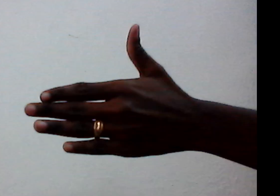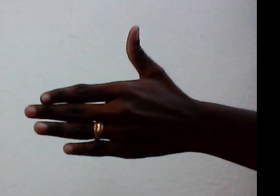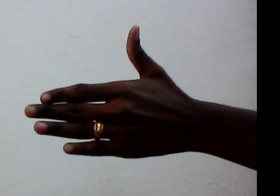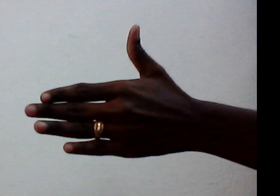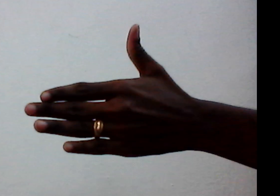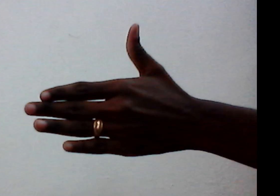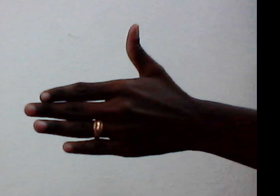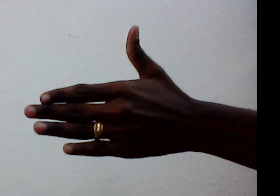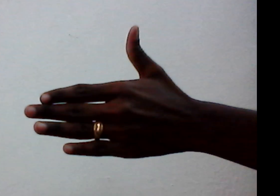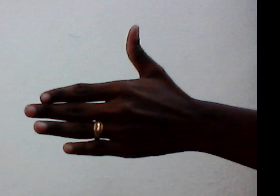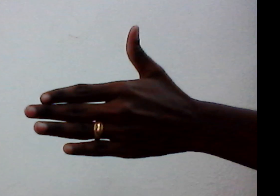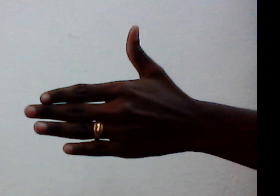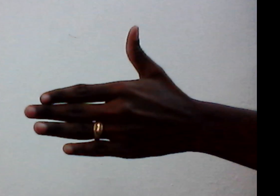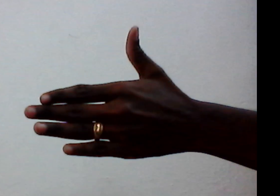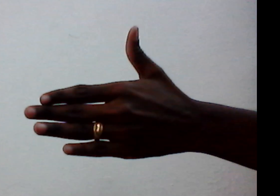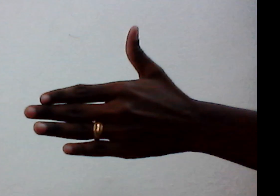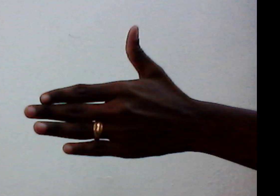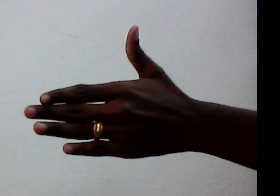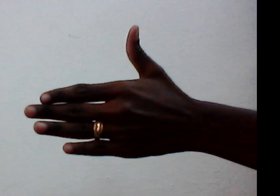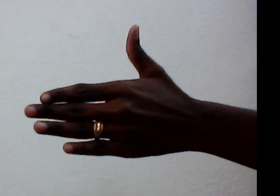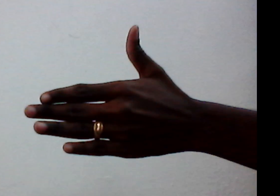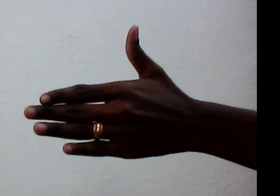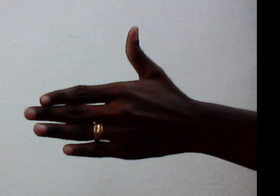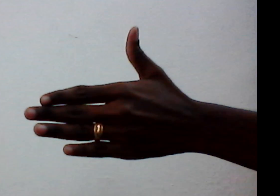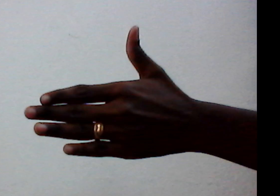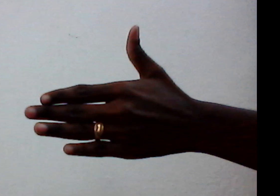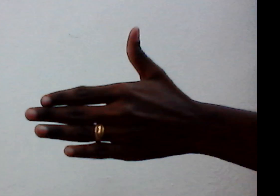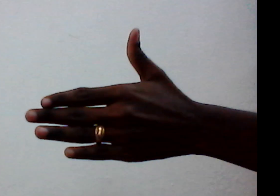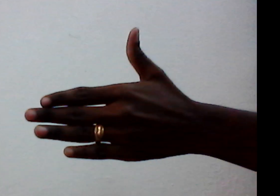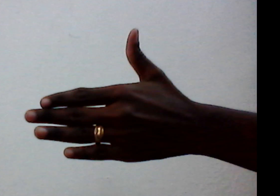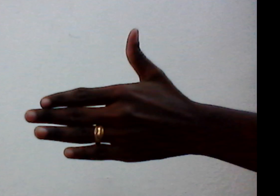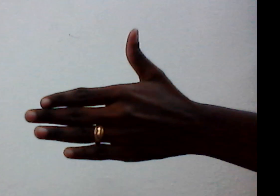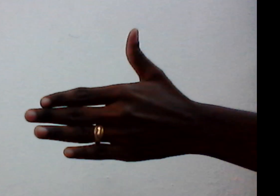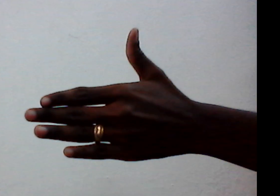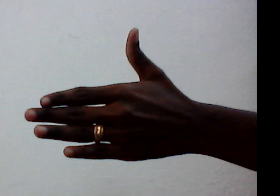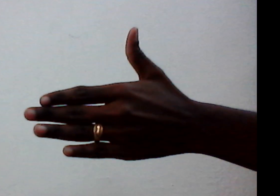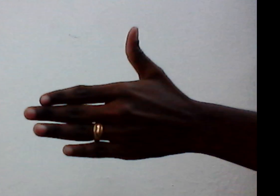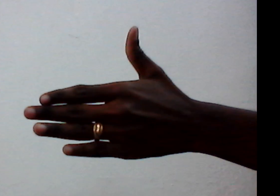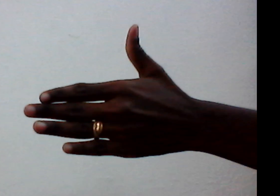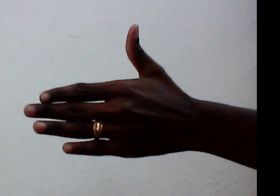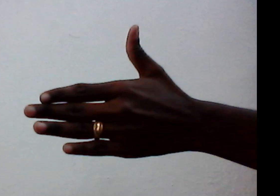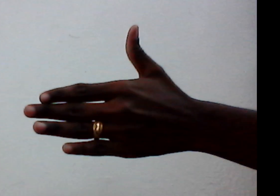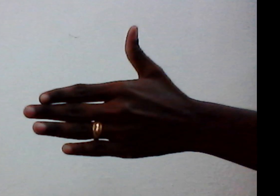ആ